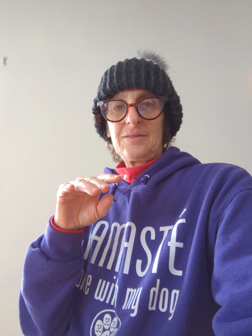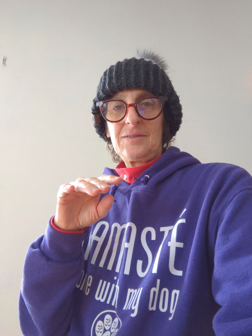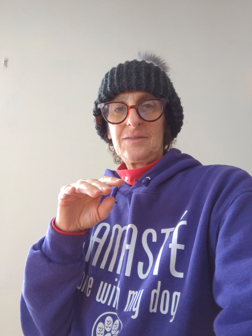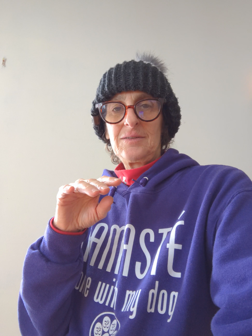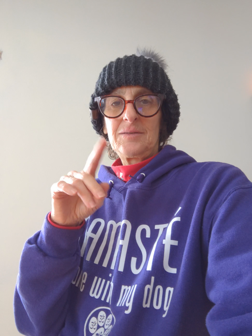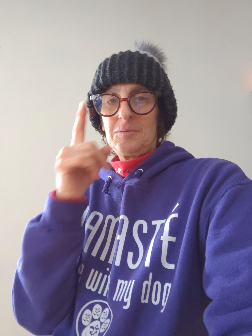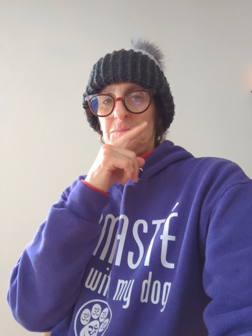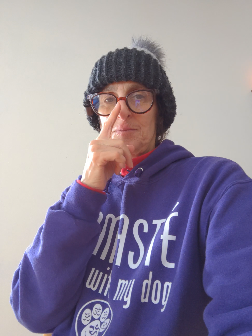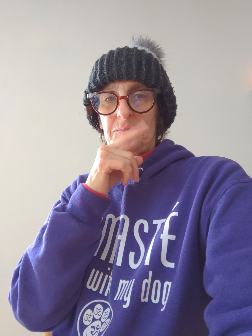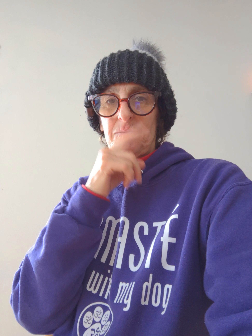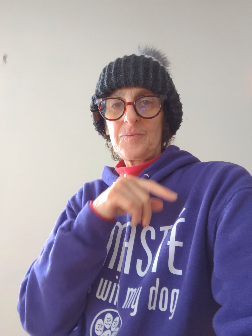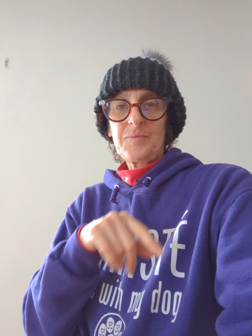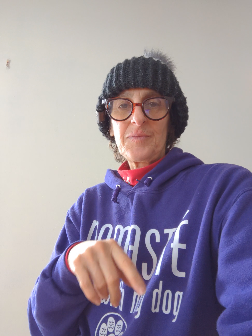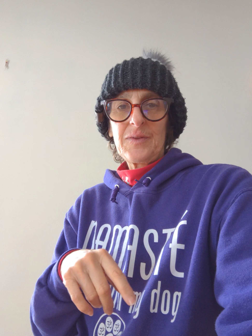mouse